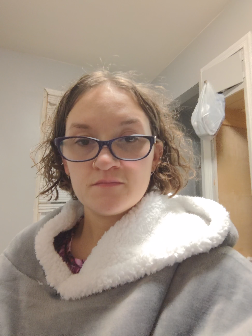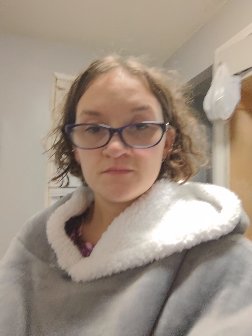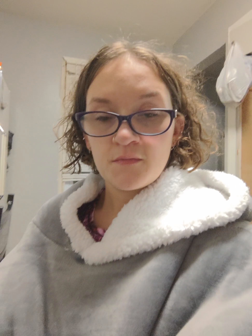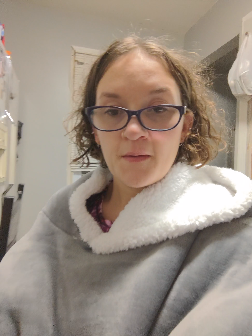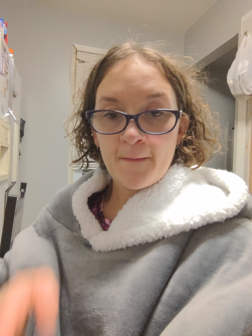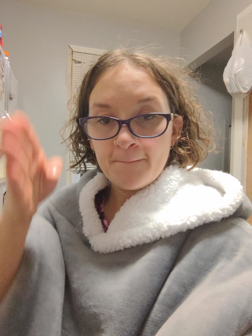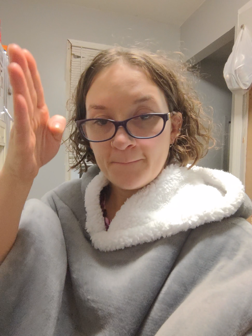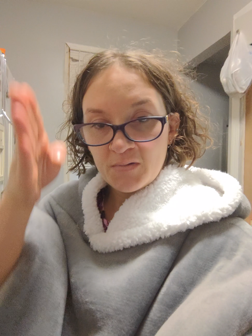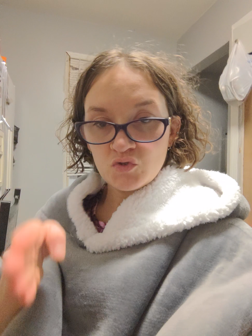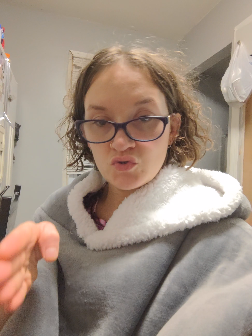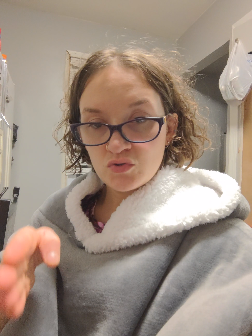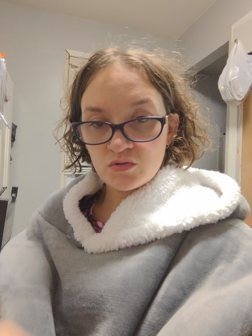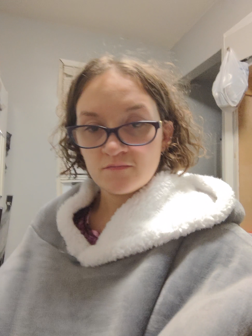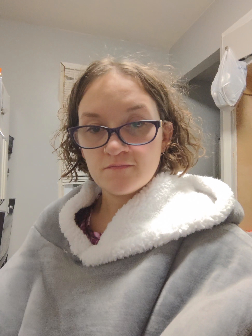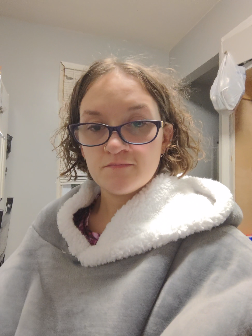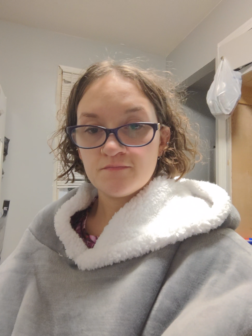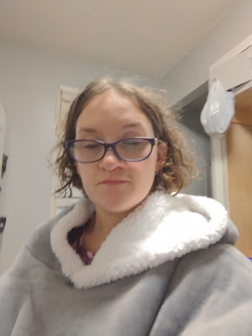person